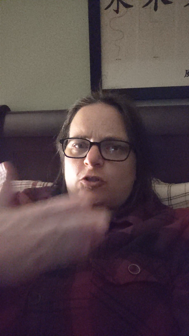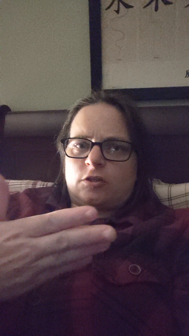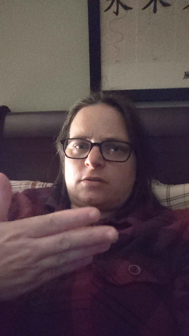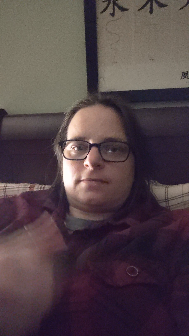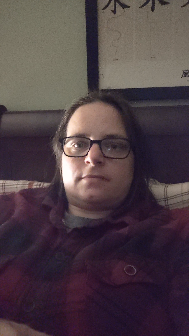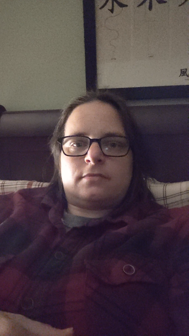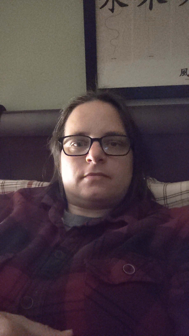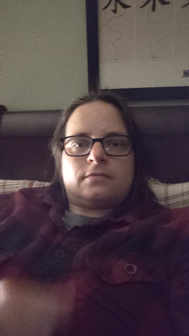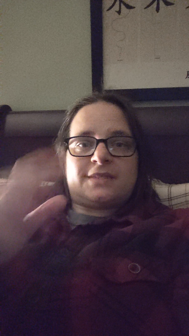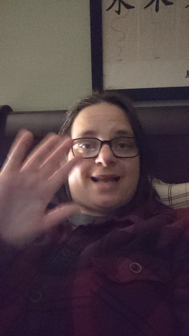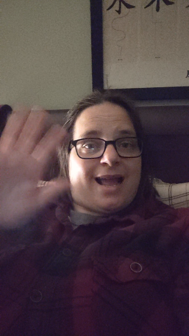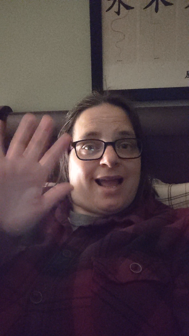hi